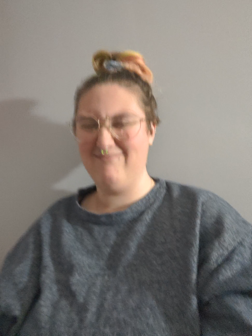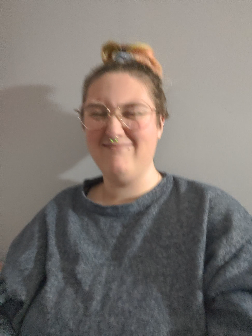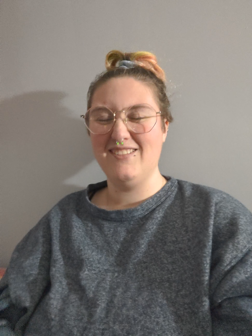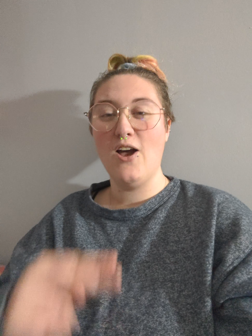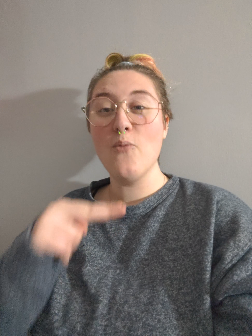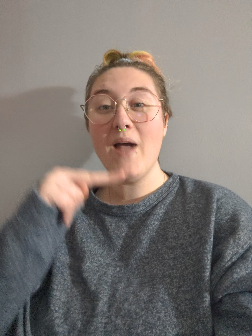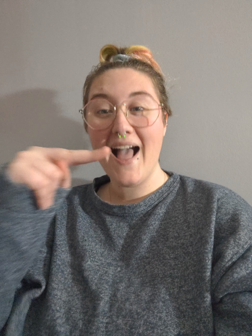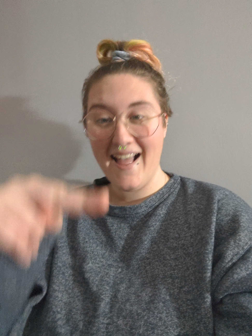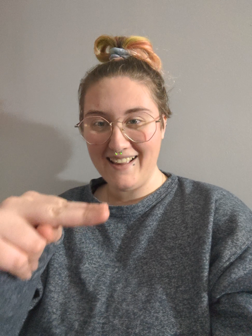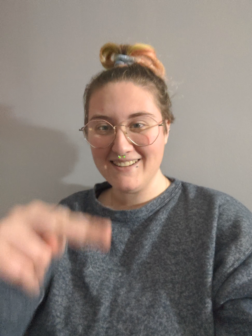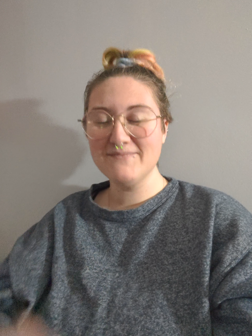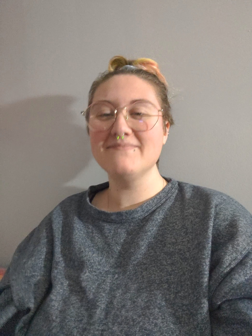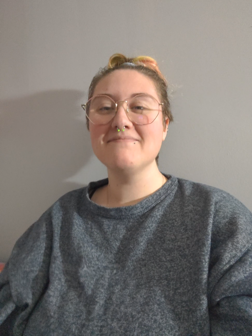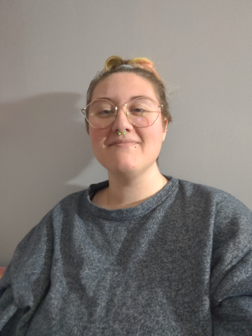ride